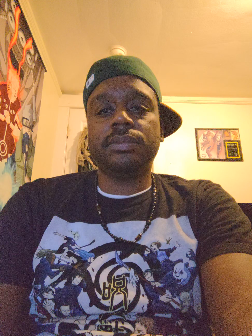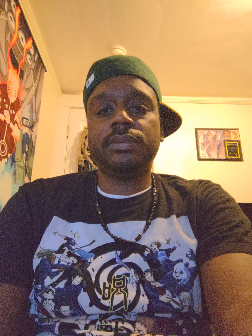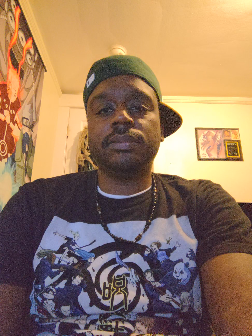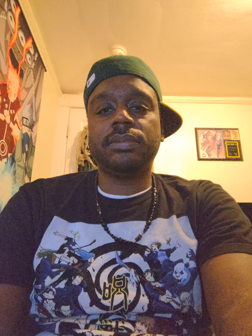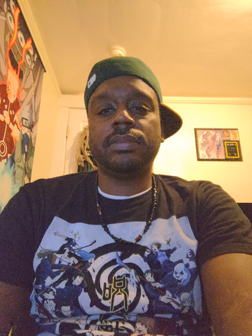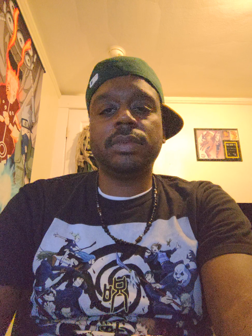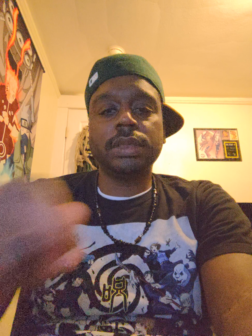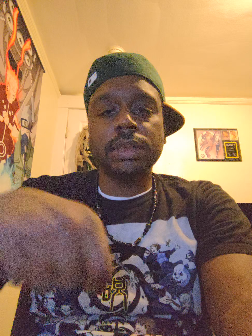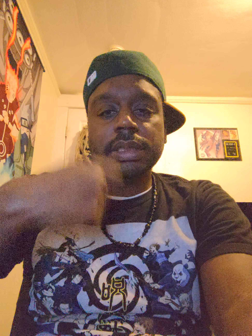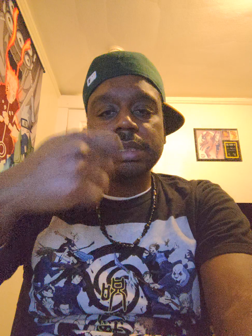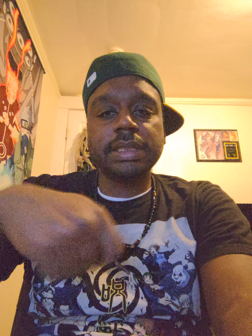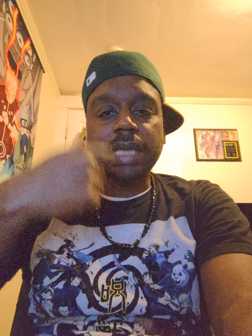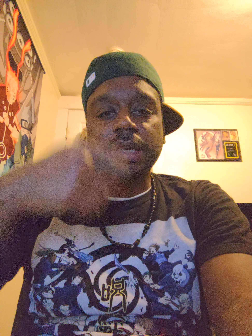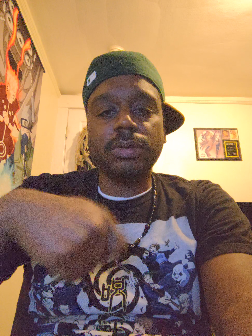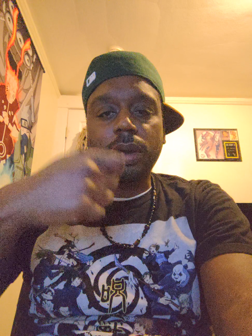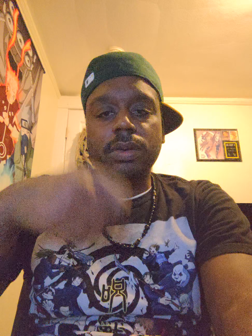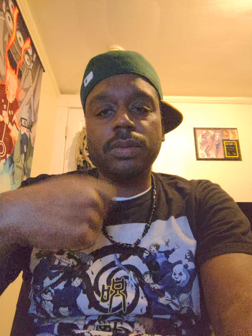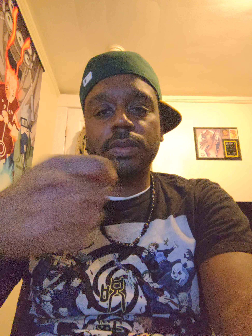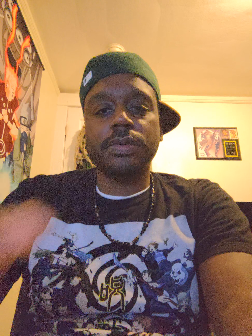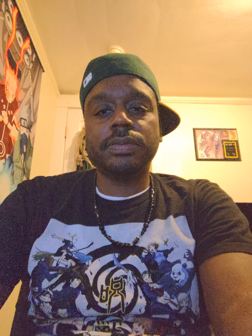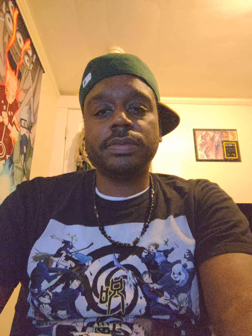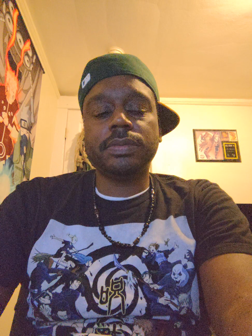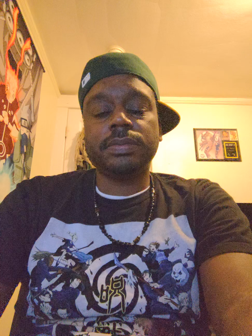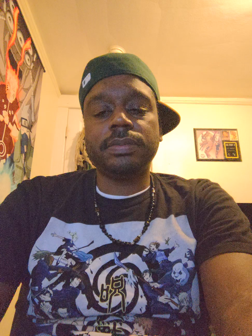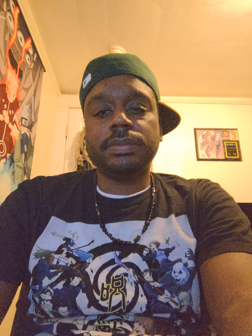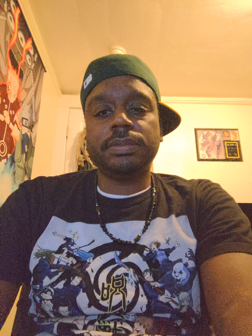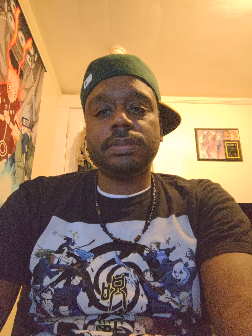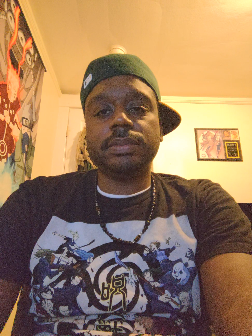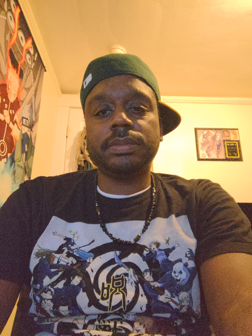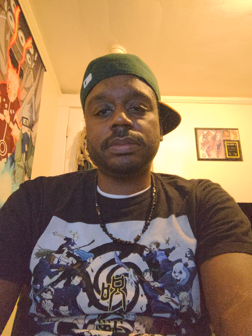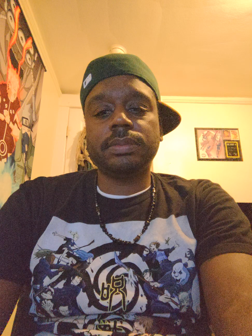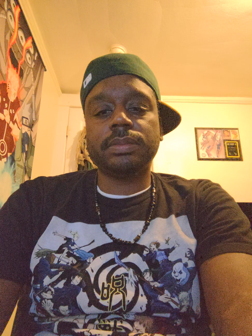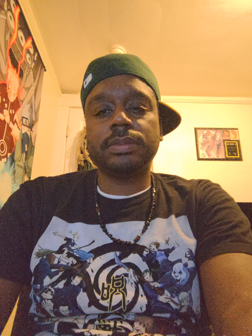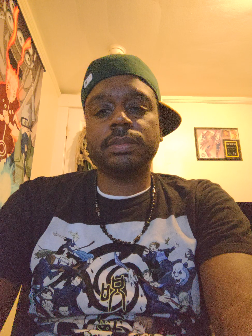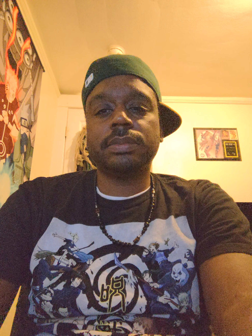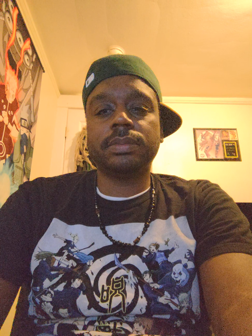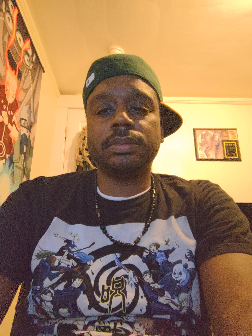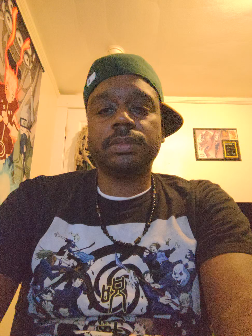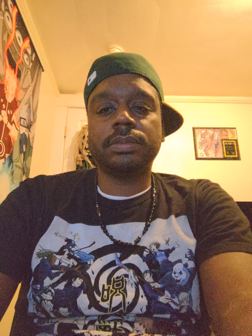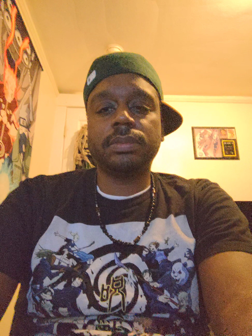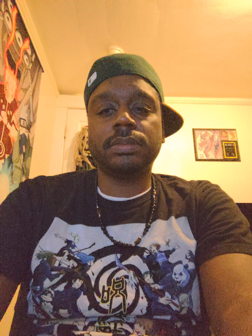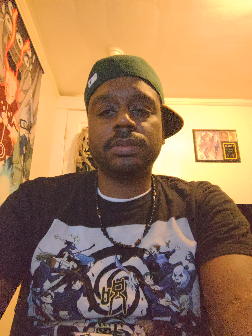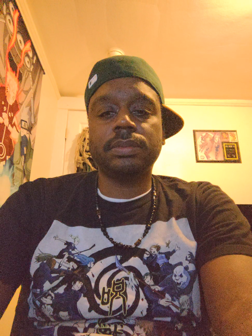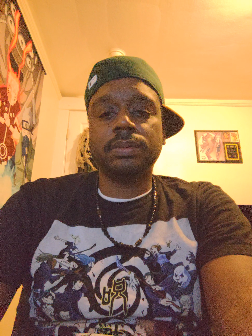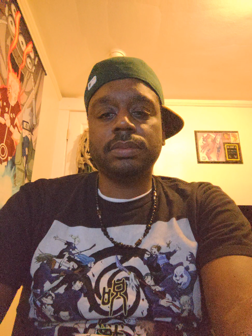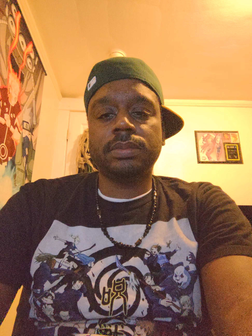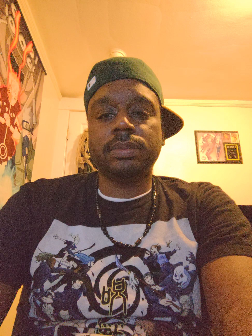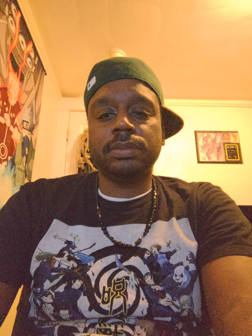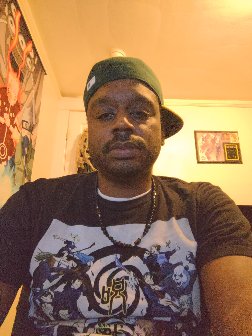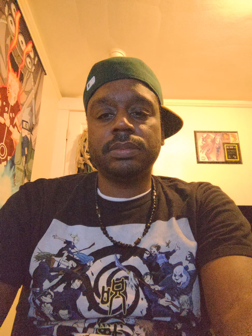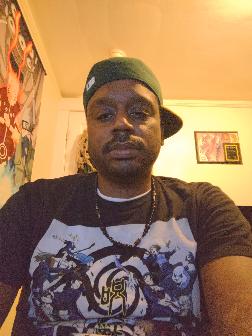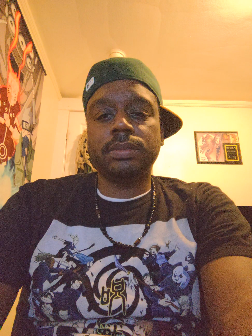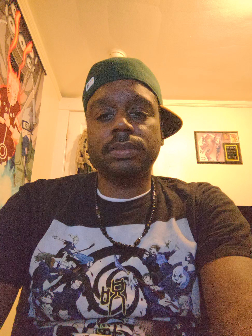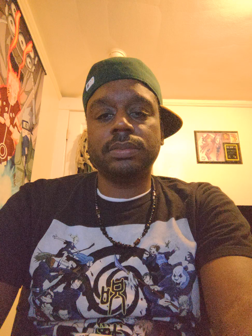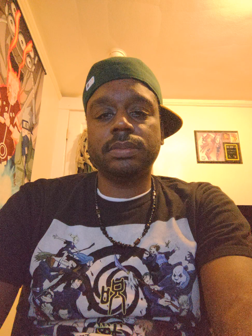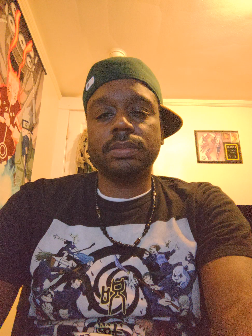cereal